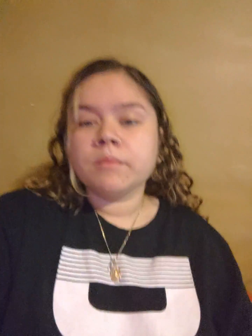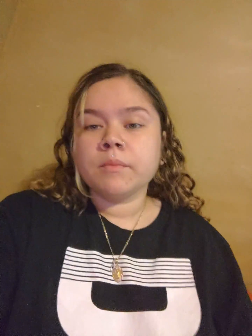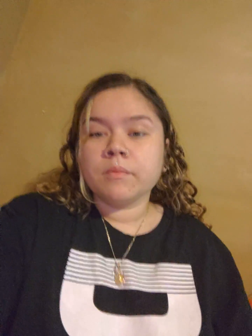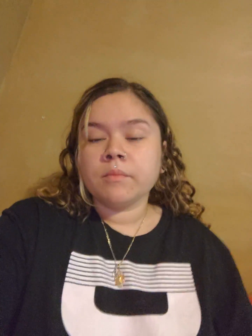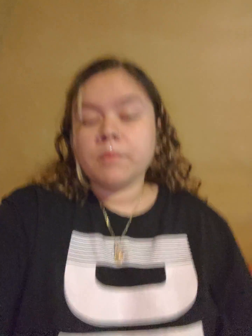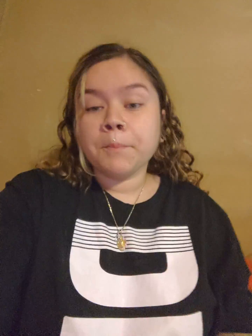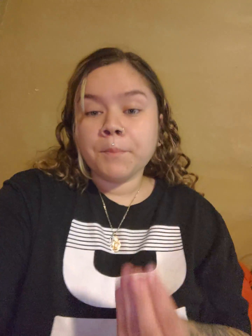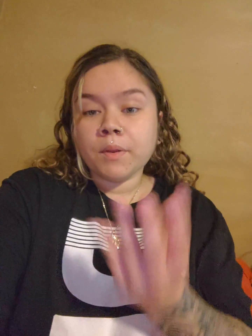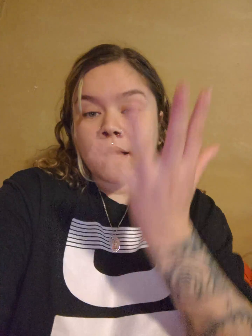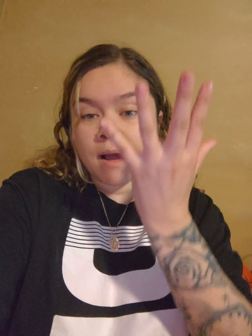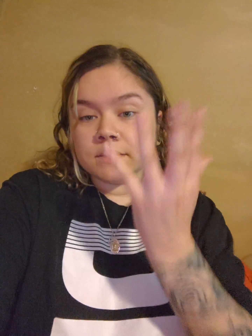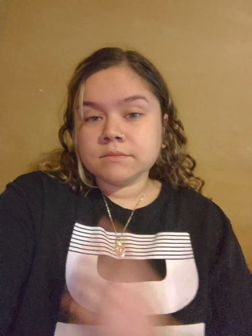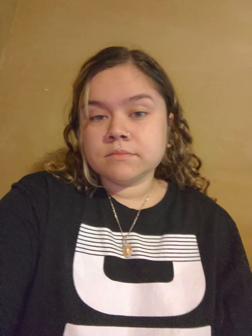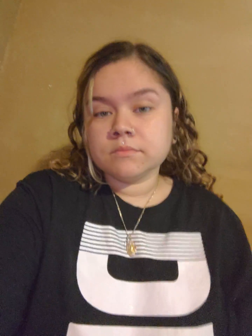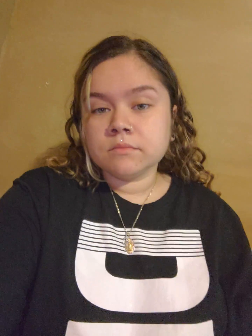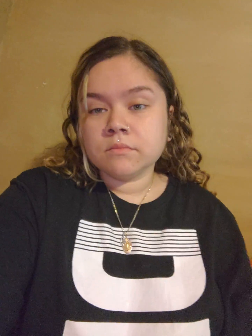plants